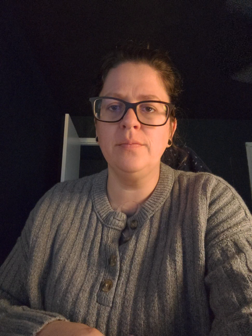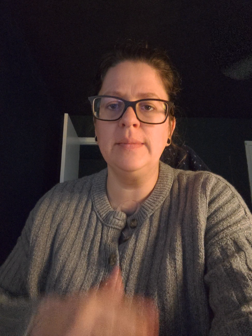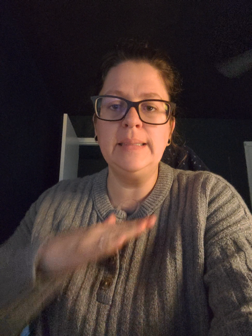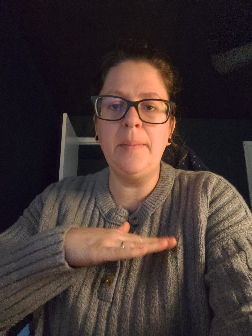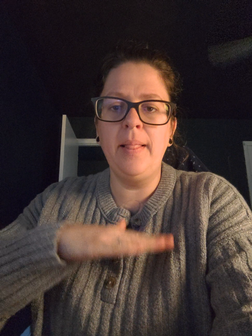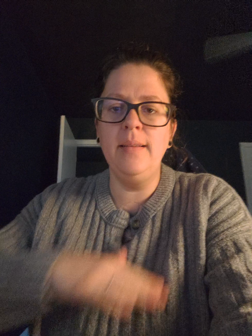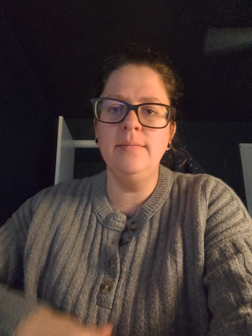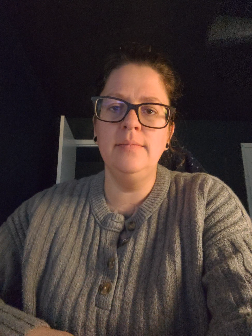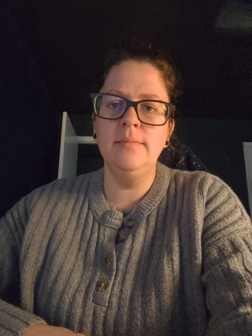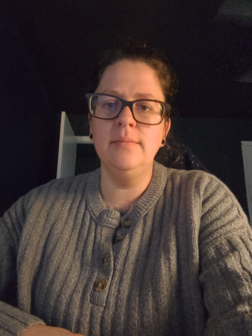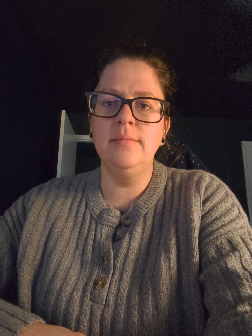table